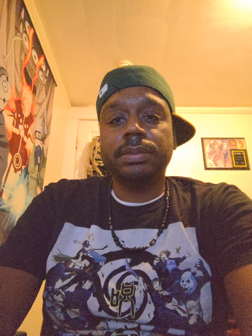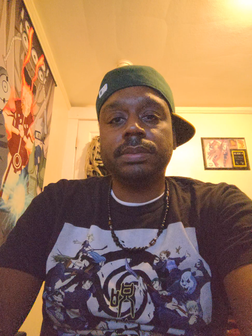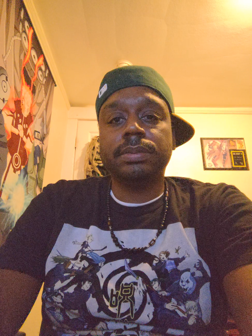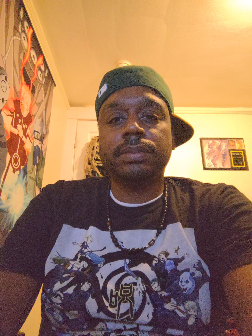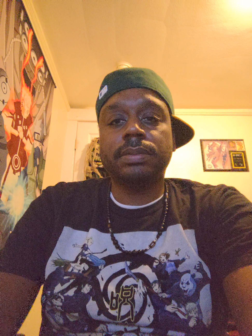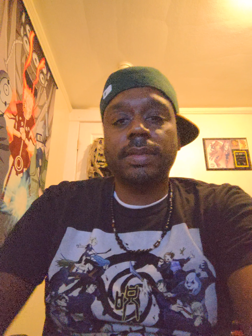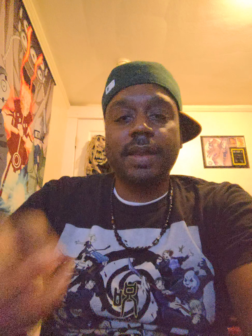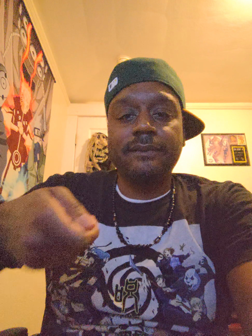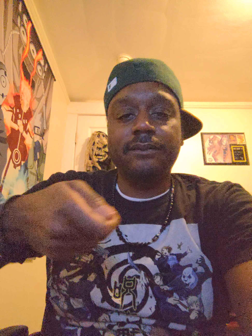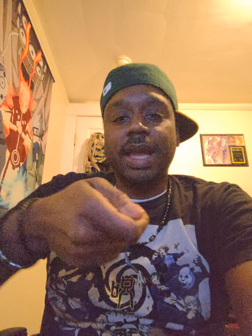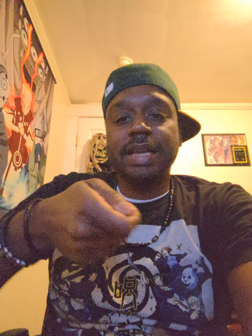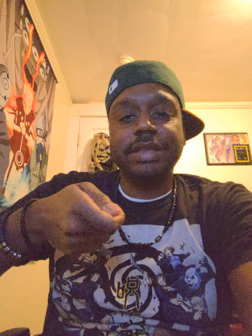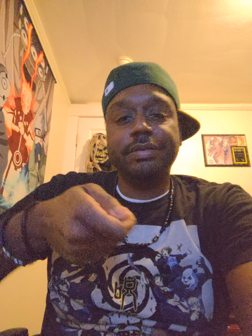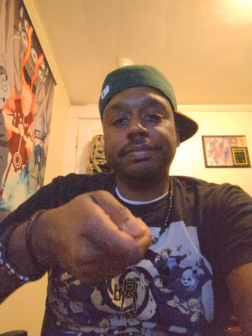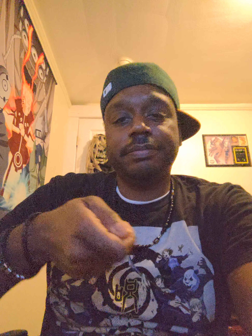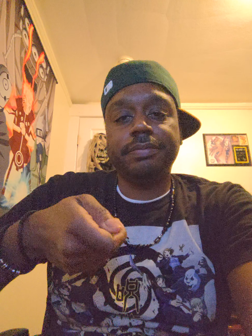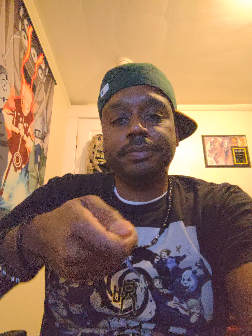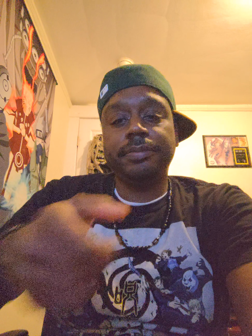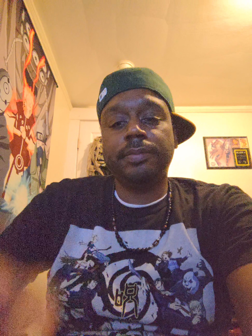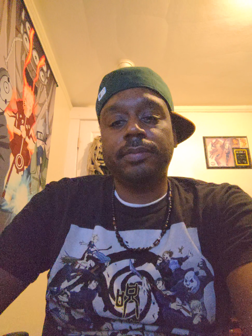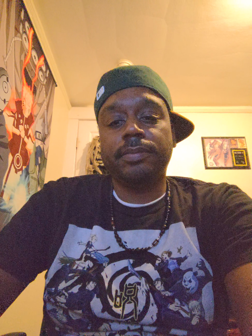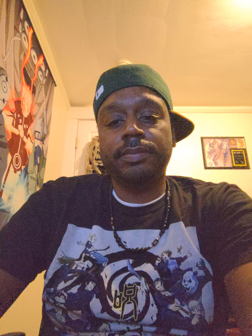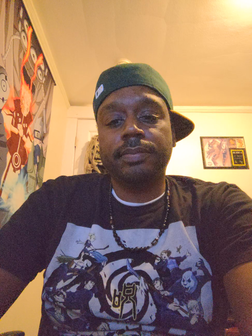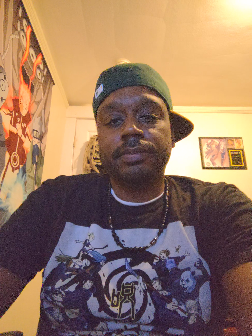vacuum